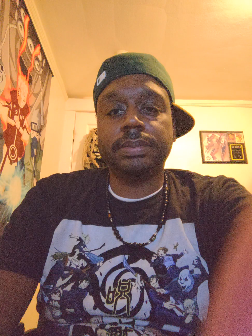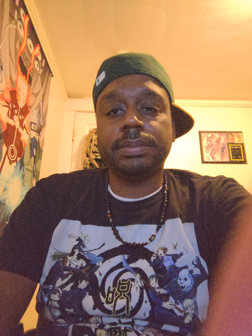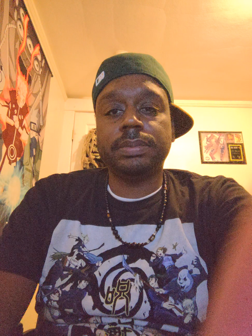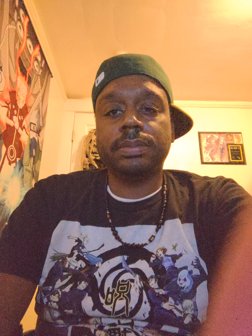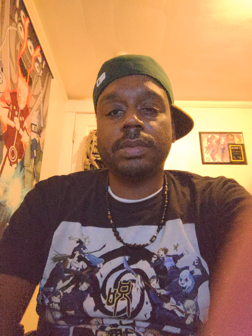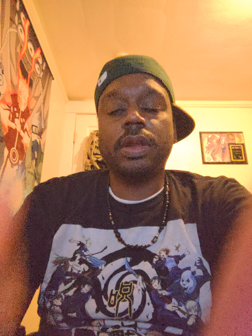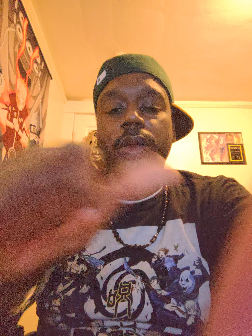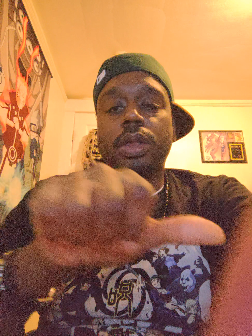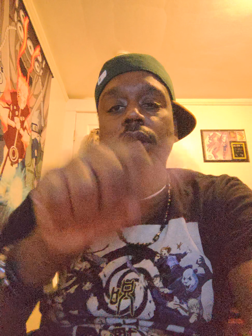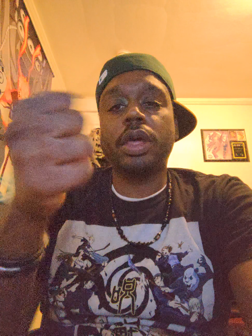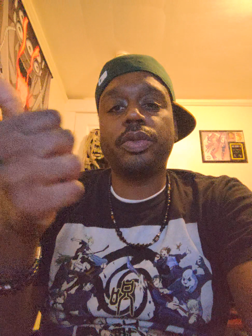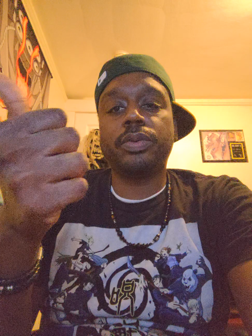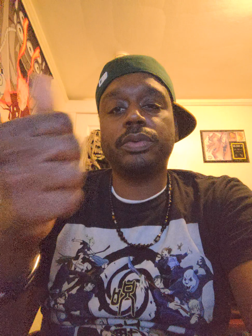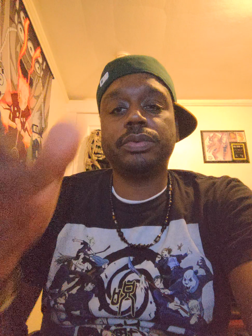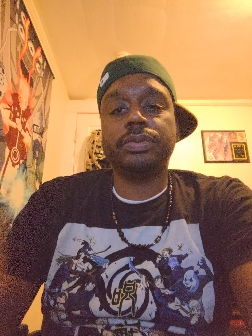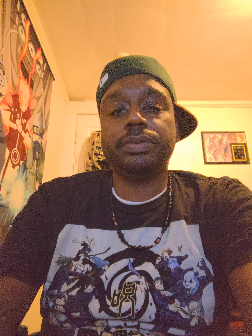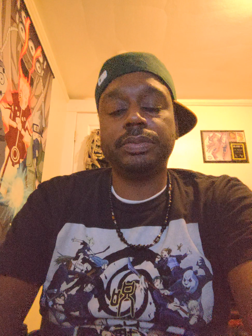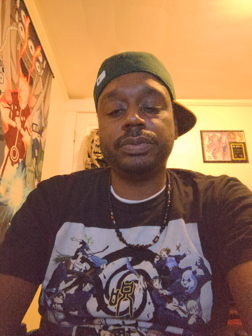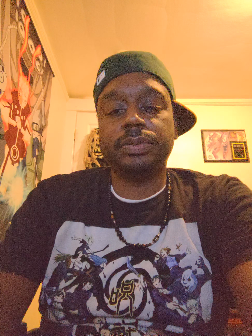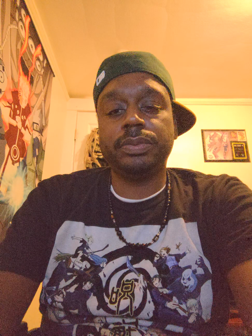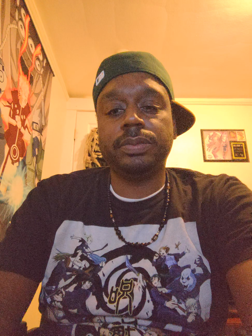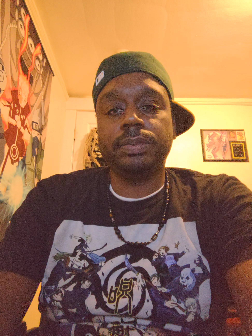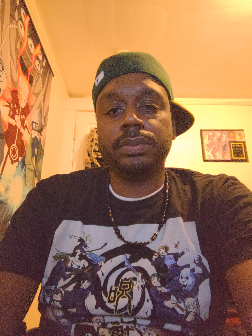another